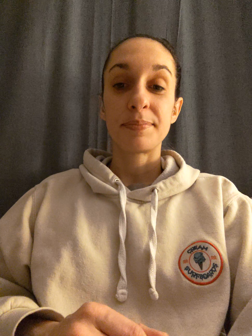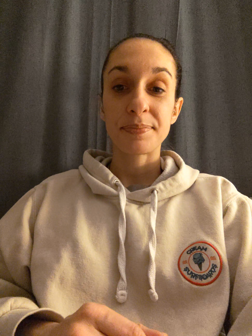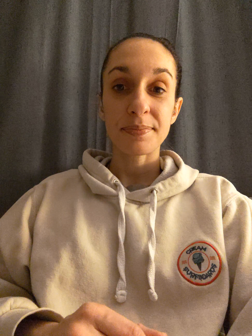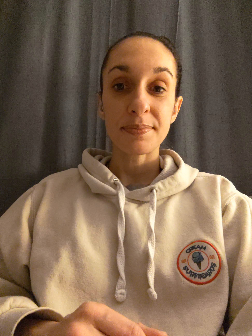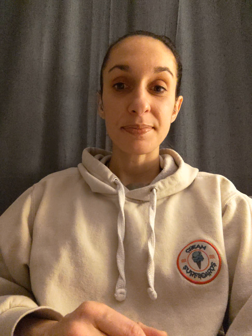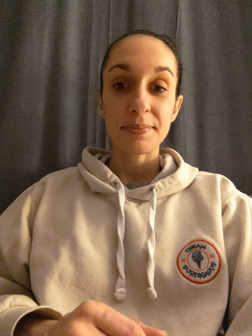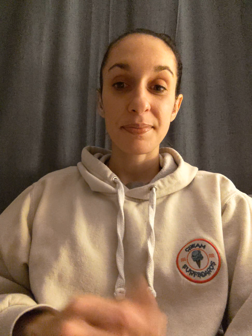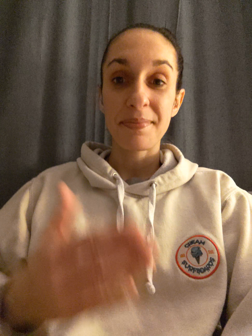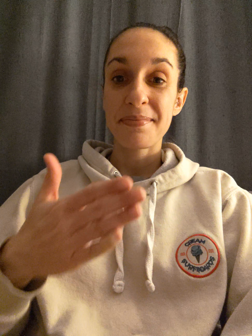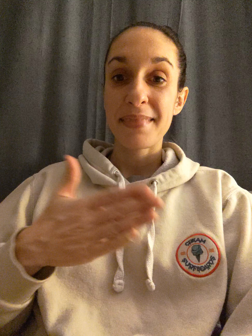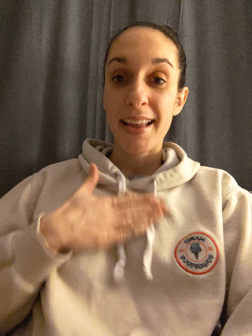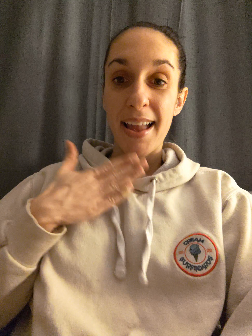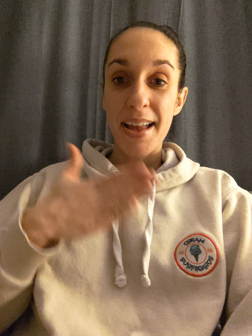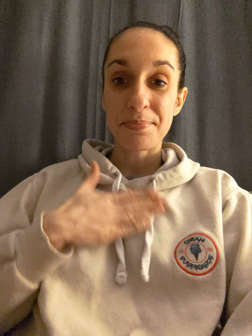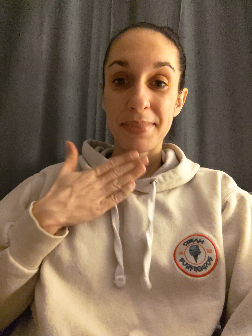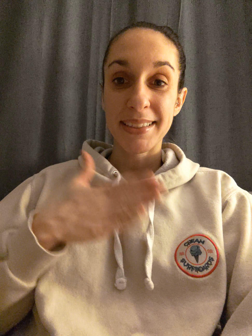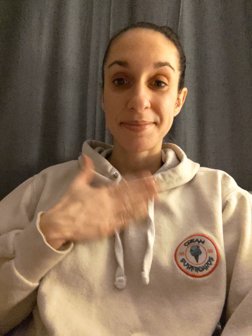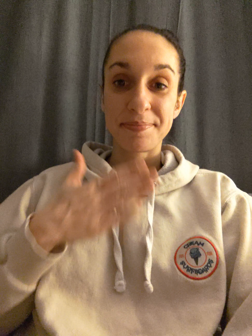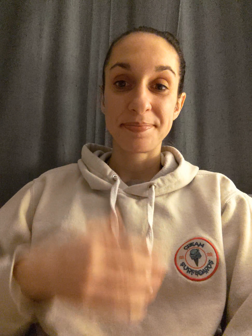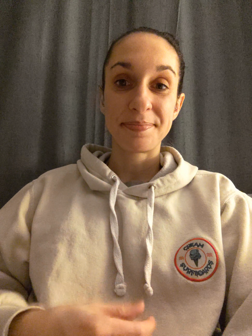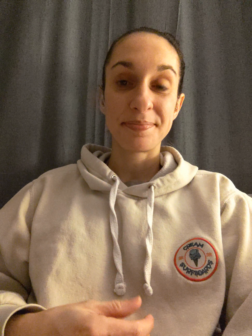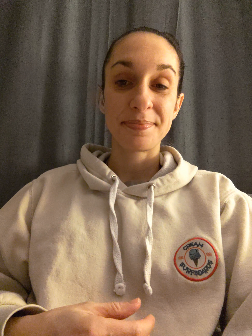happy